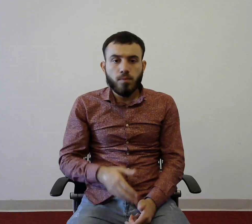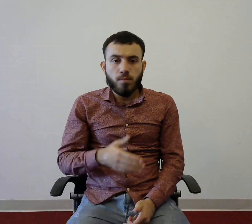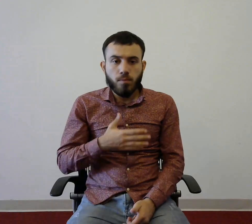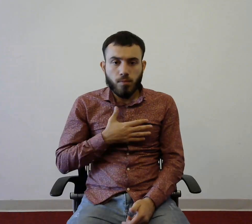mən